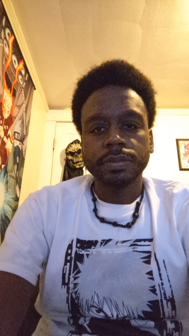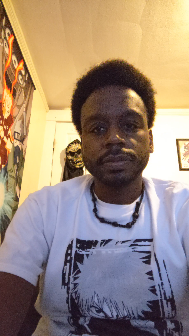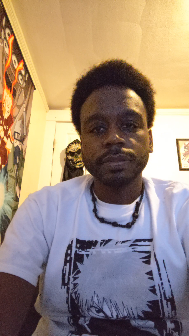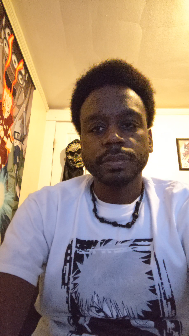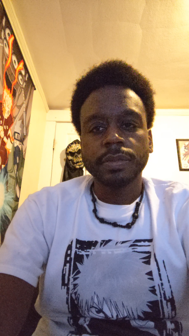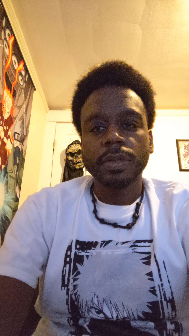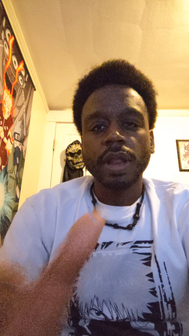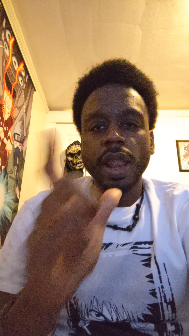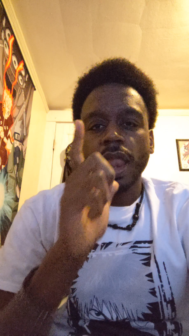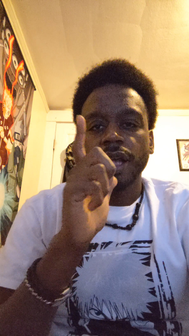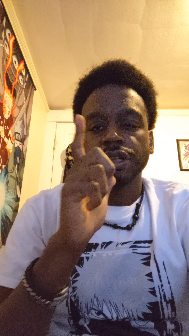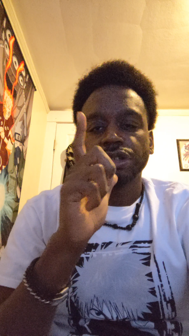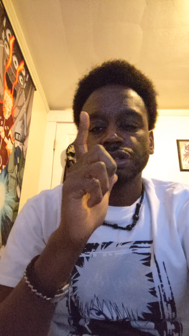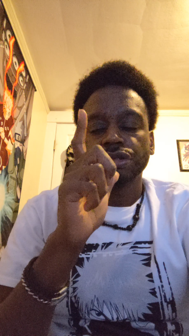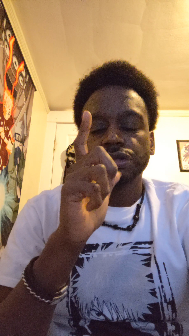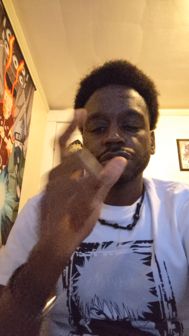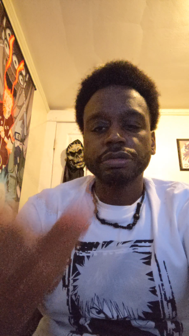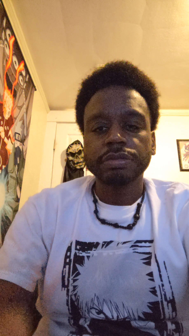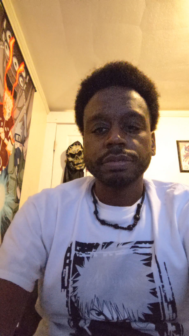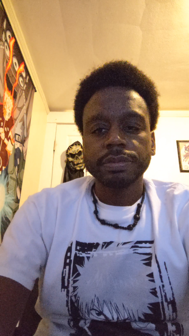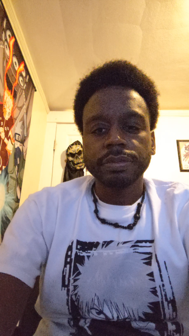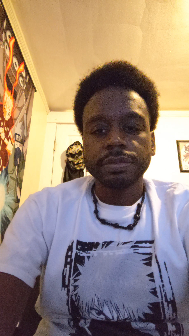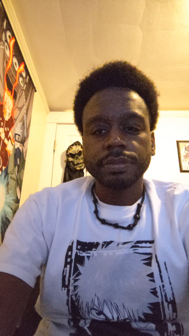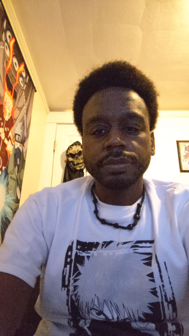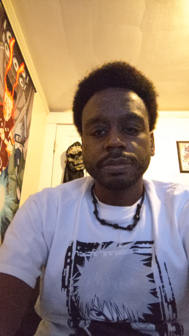lunch